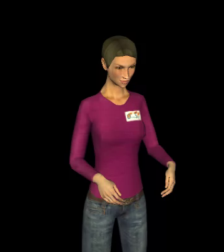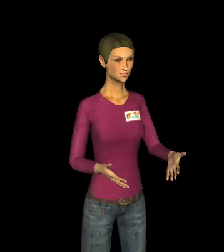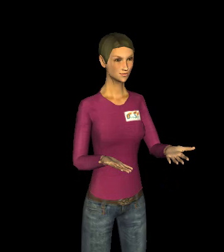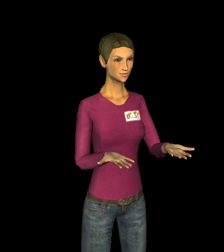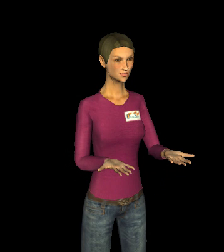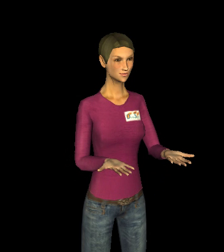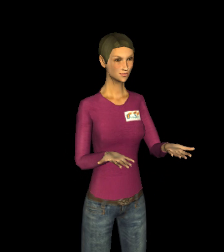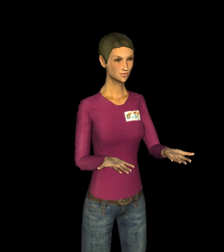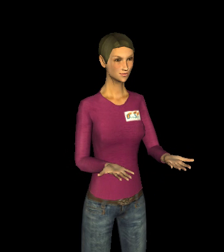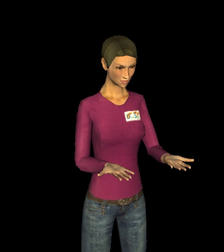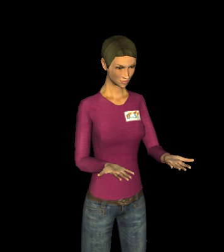اليوم